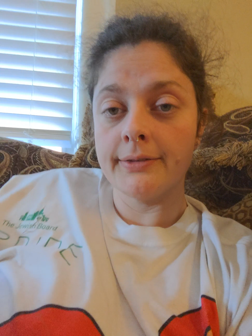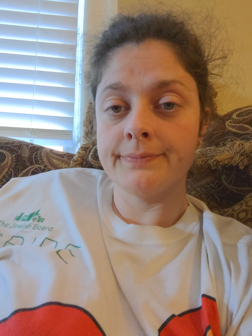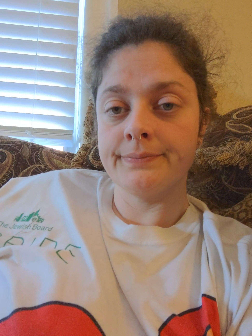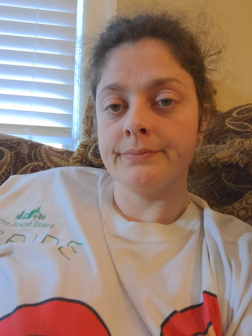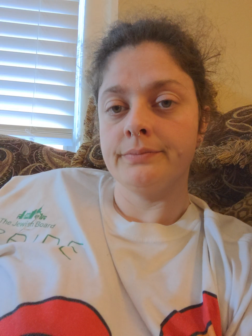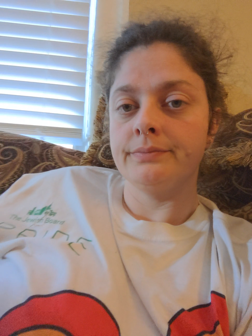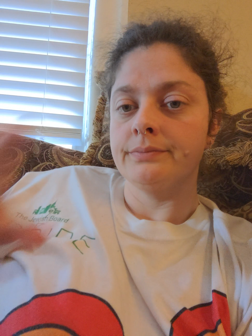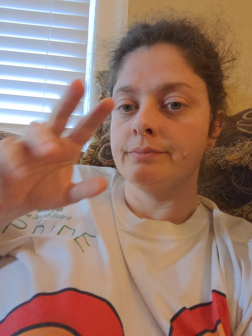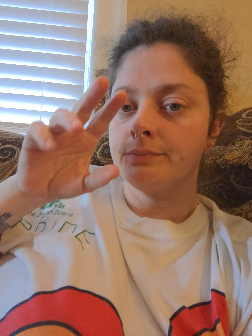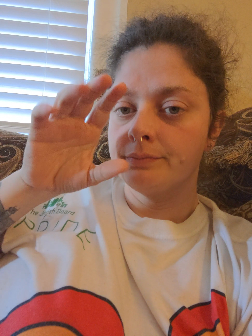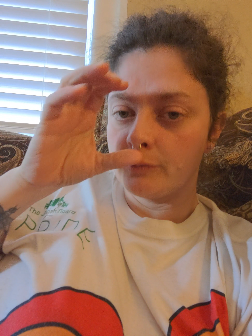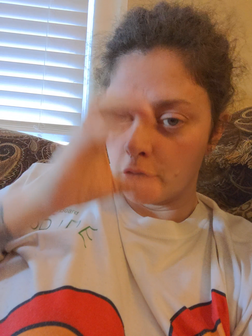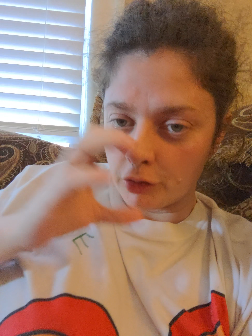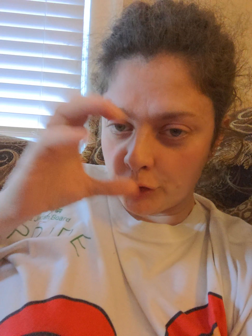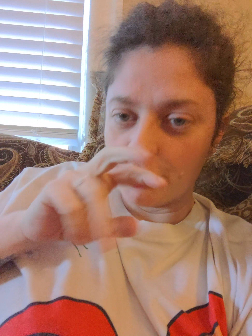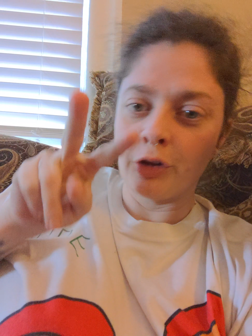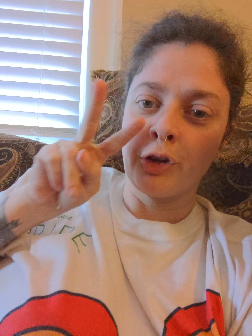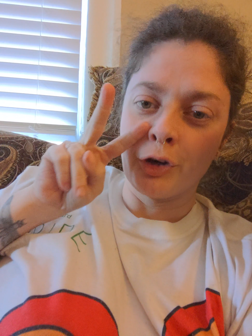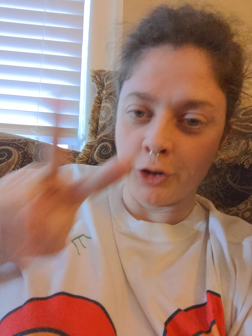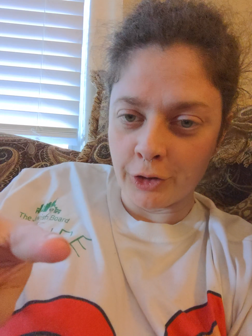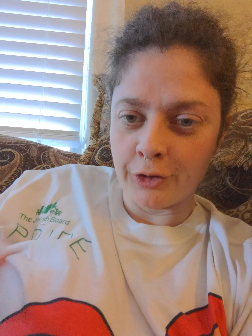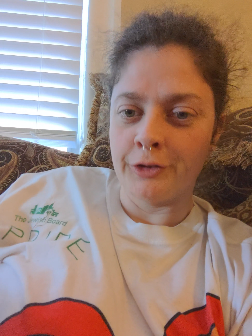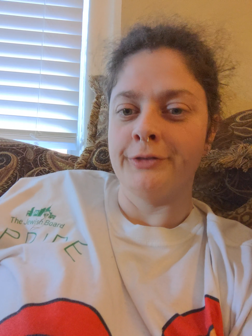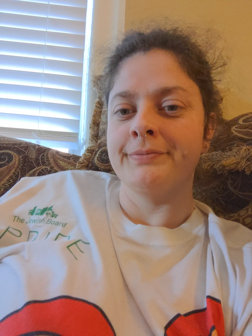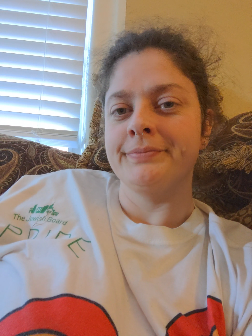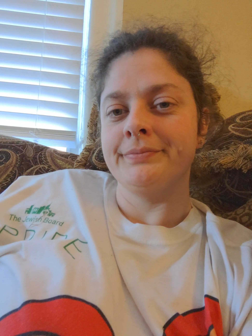look